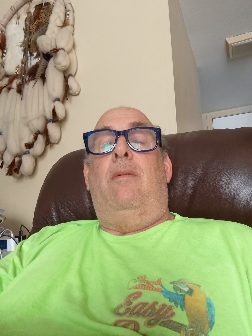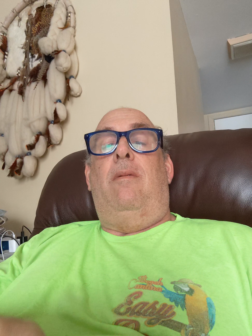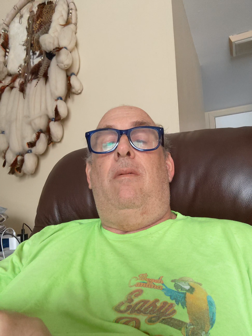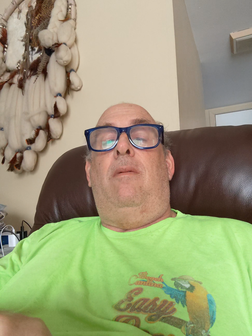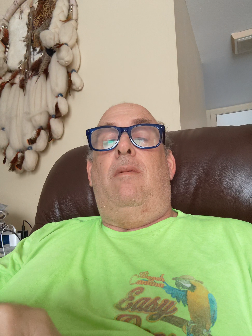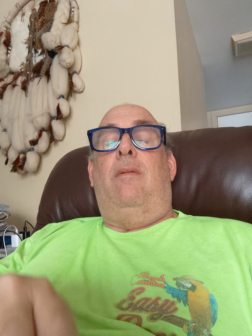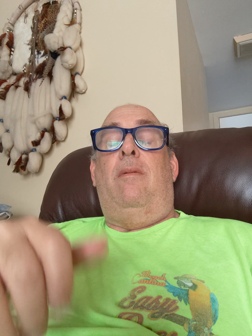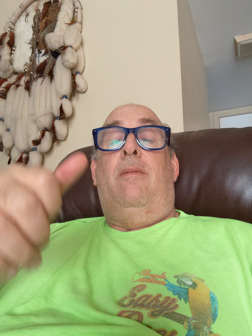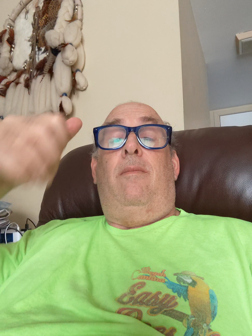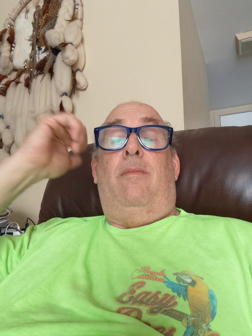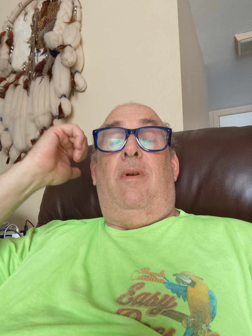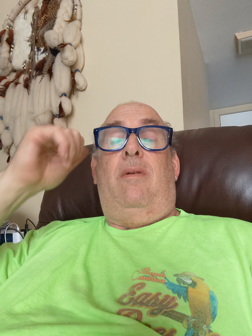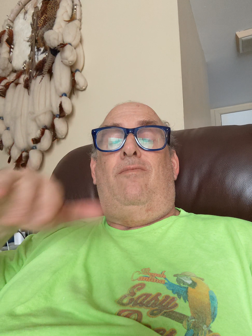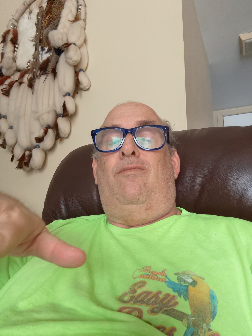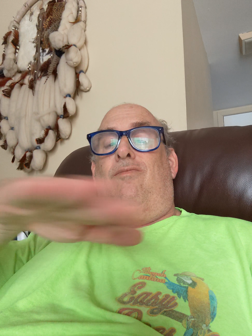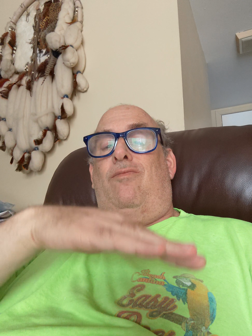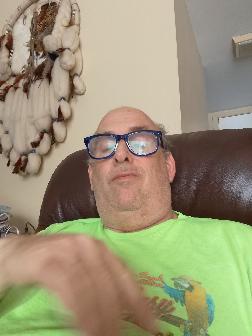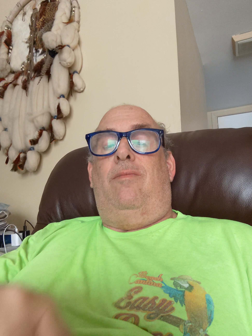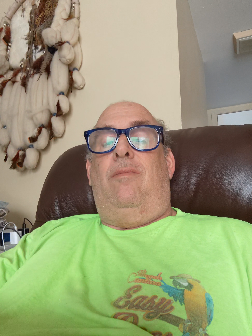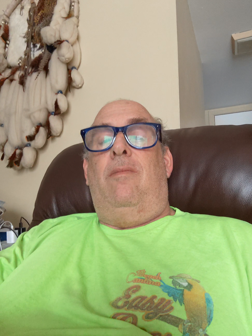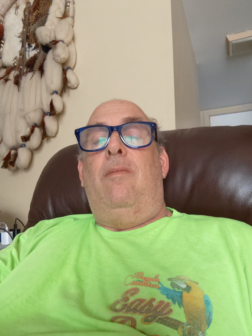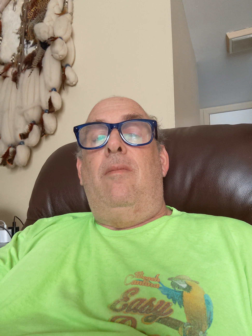backyard